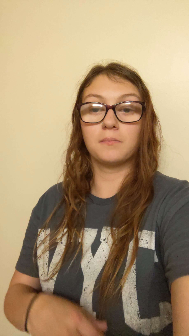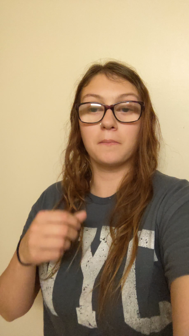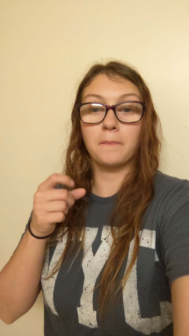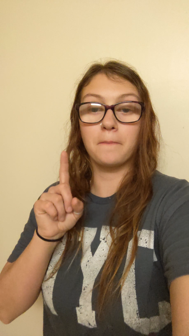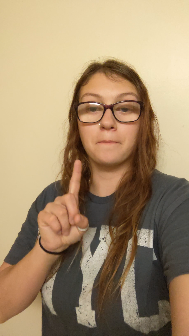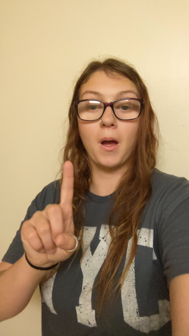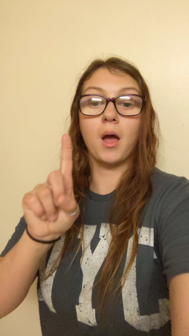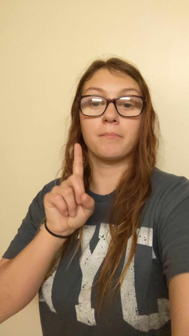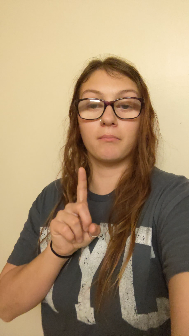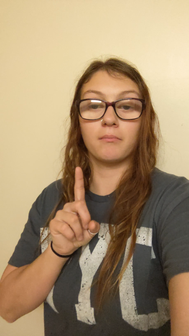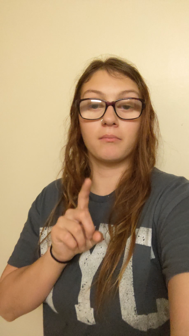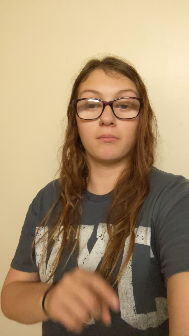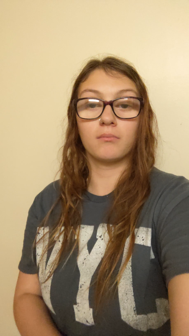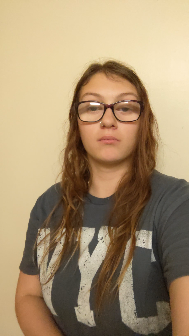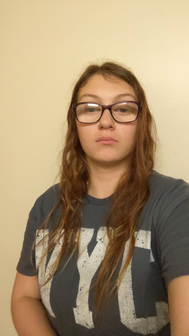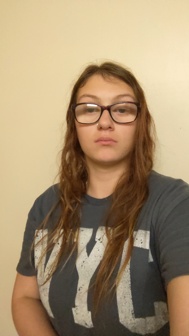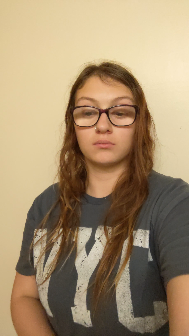bump